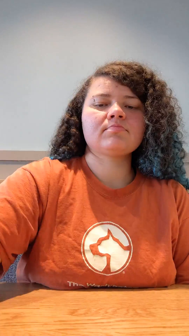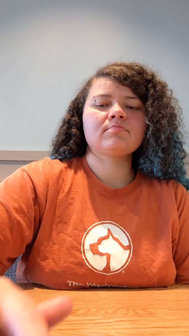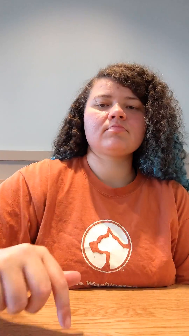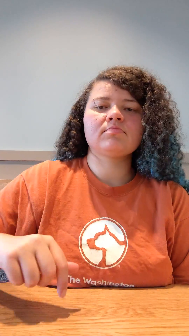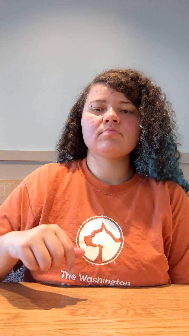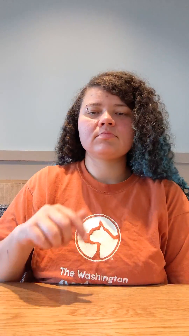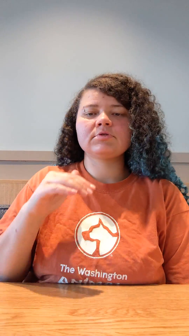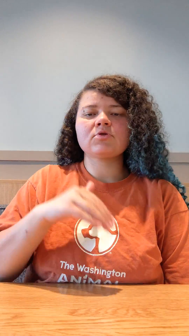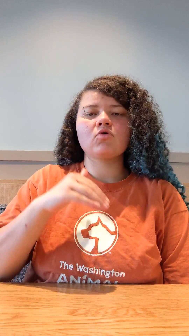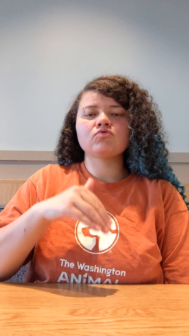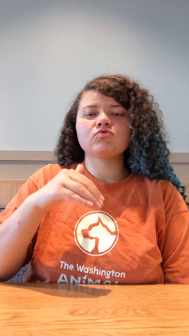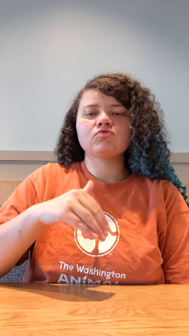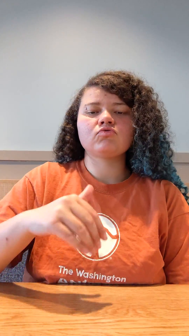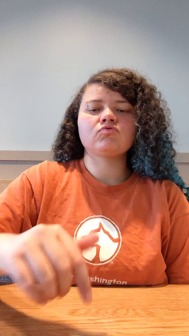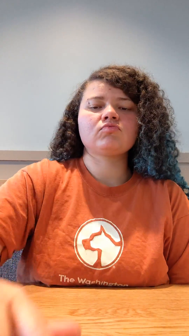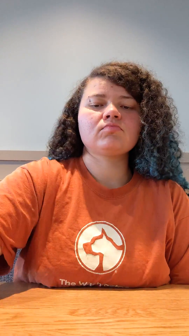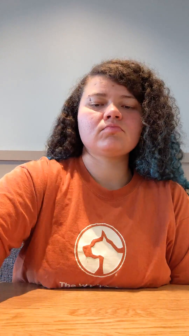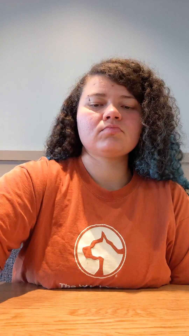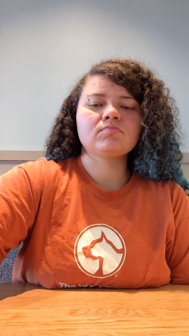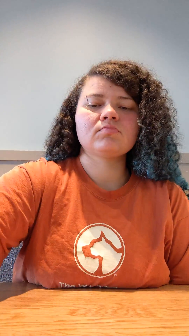doctor